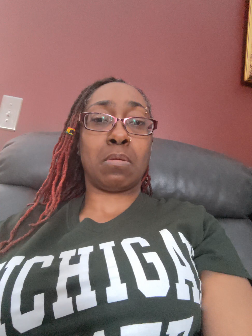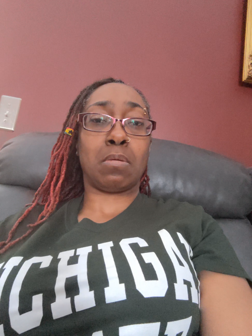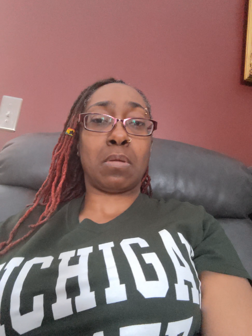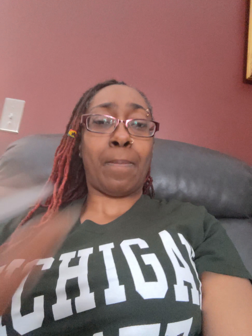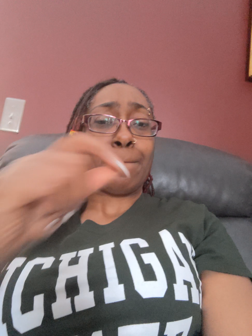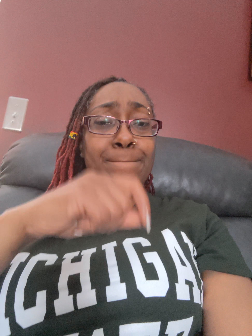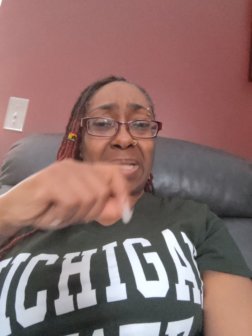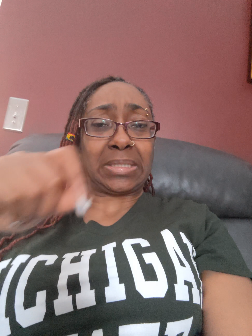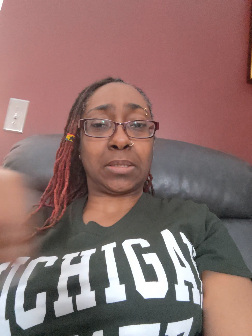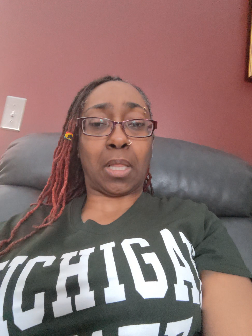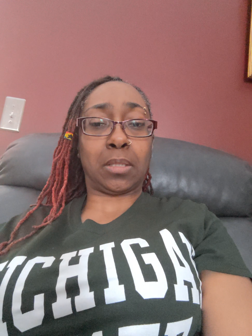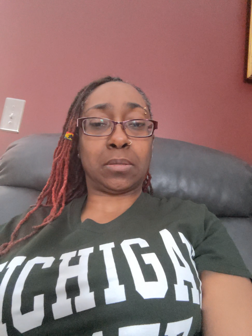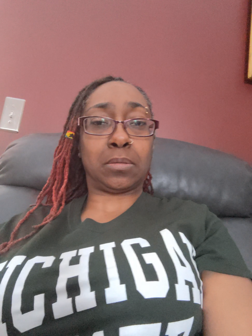pencil